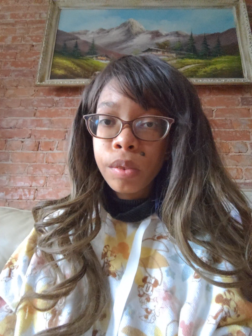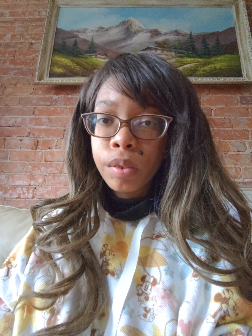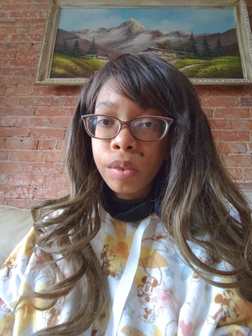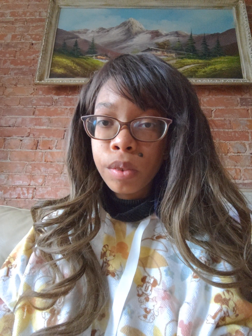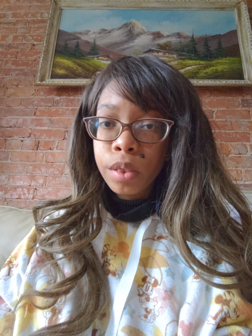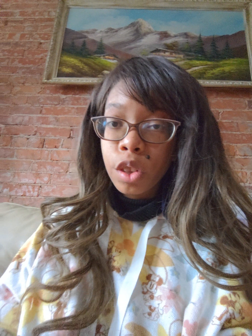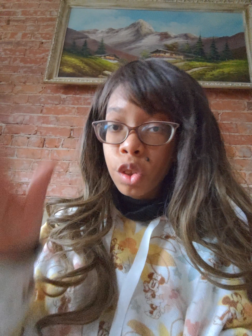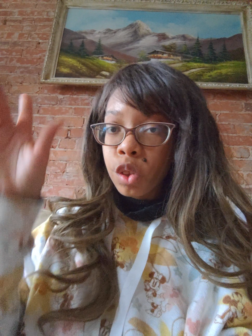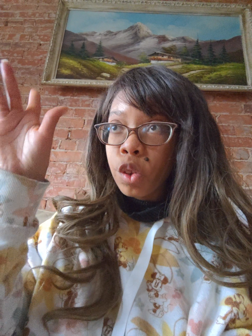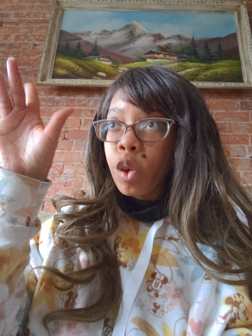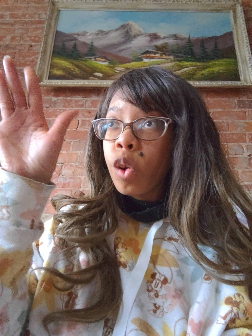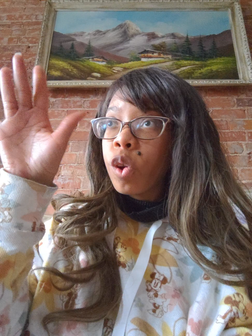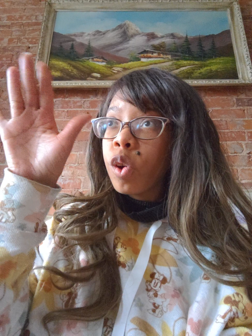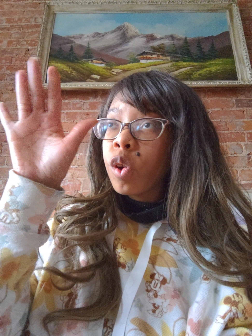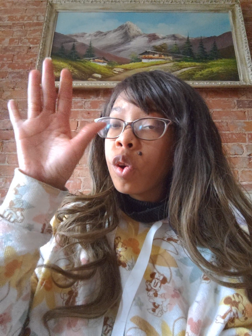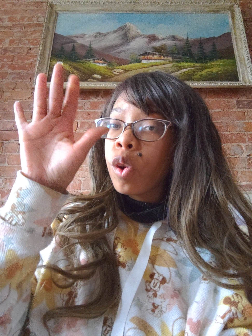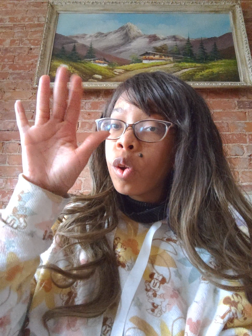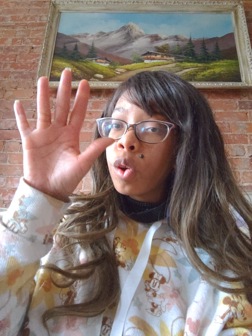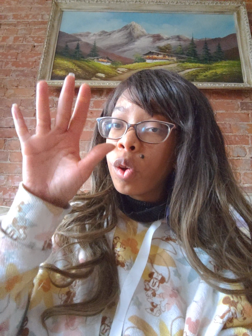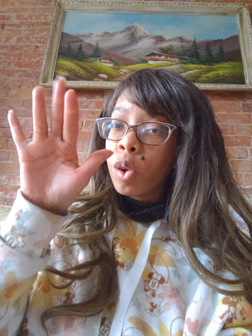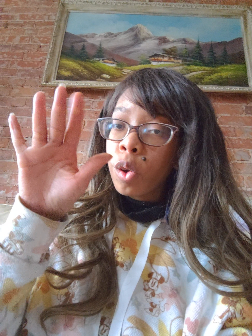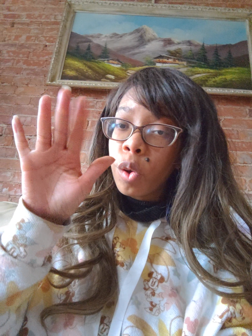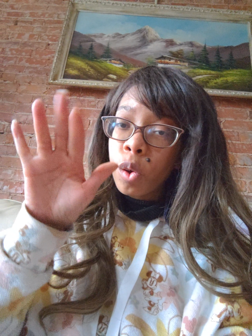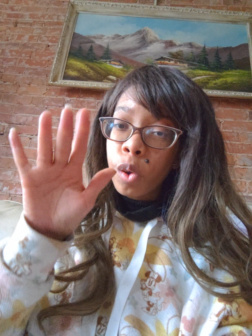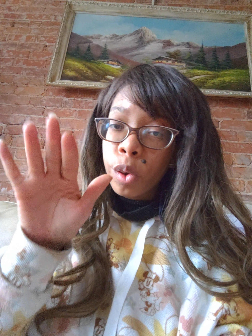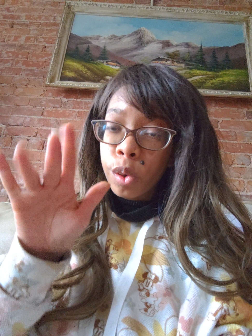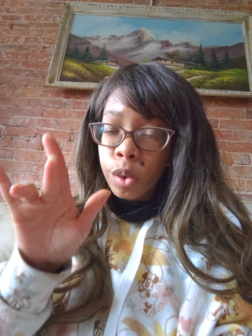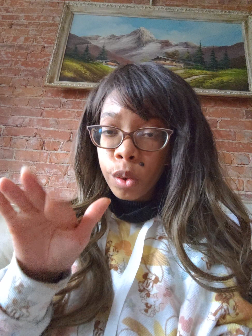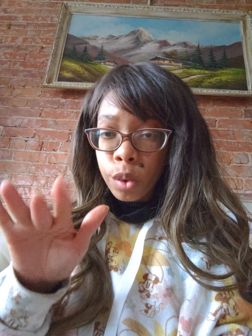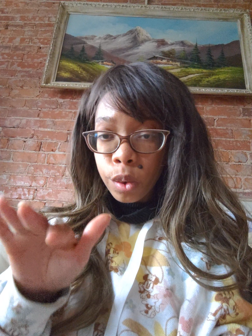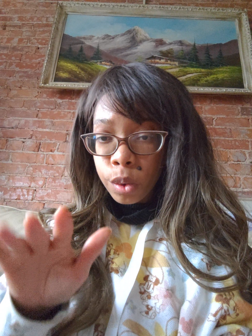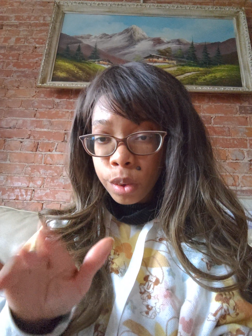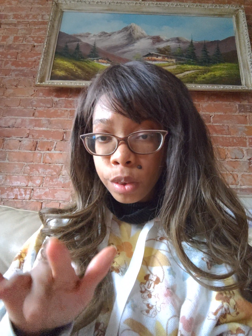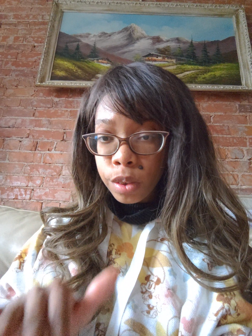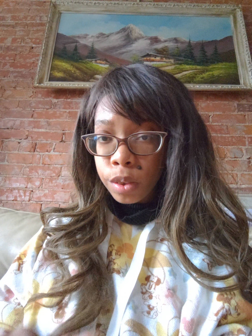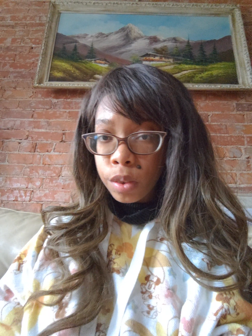snow